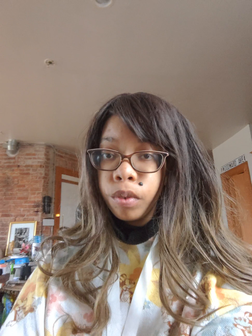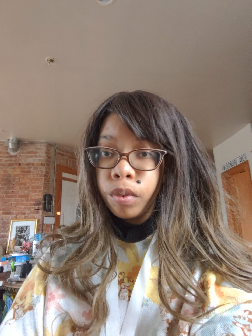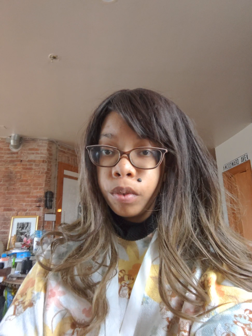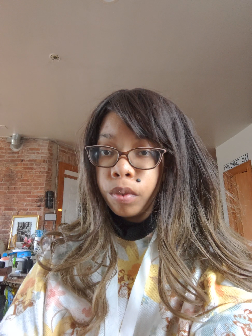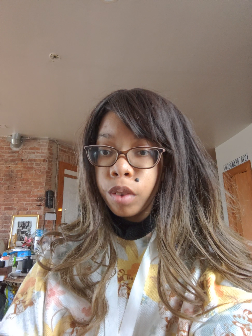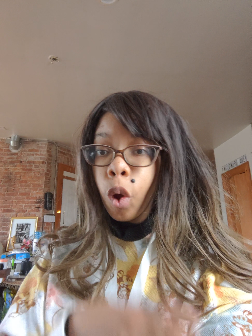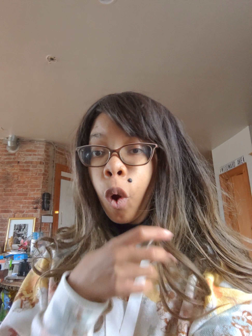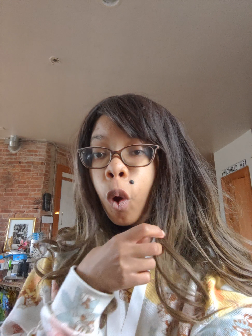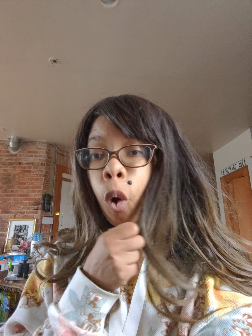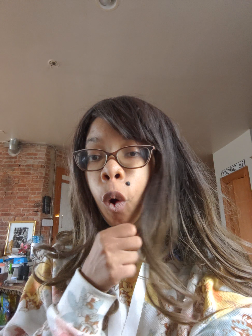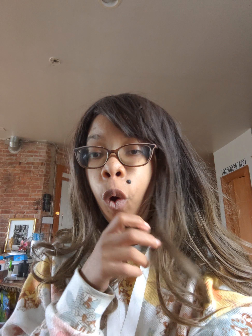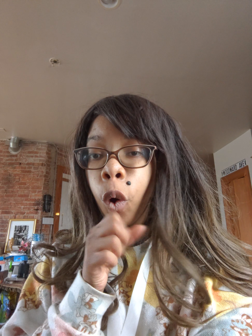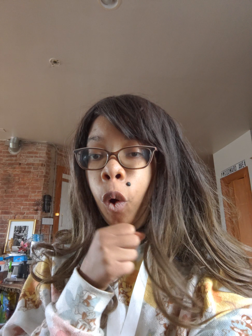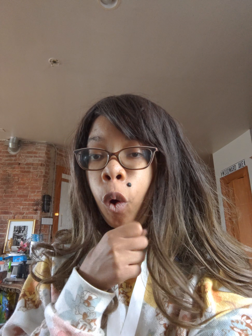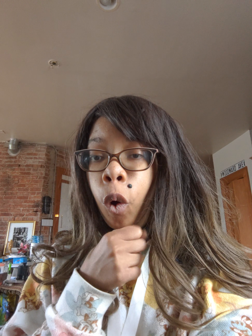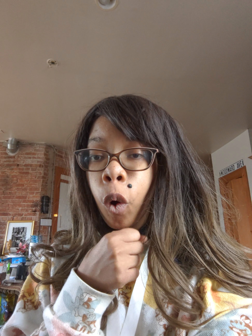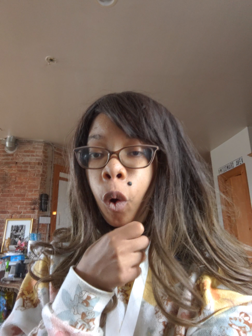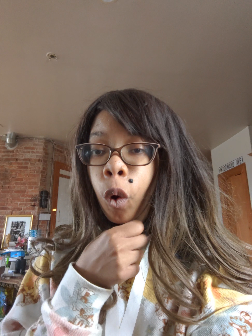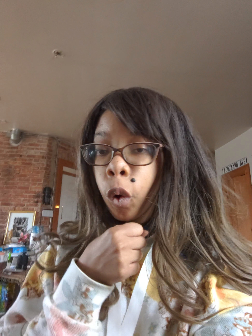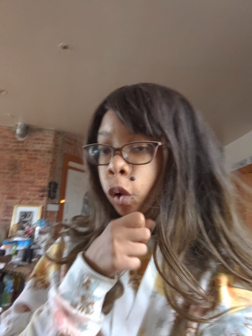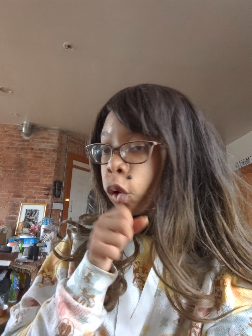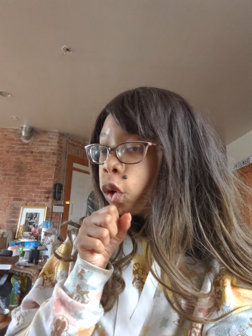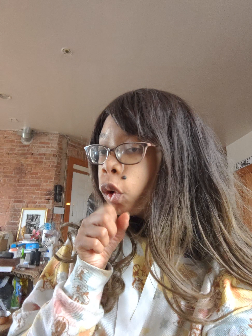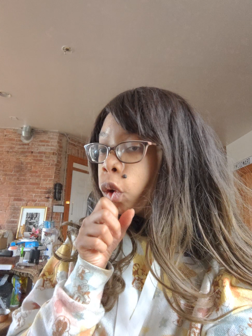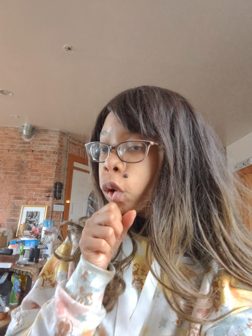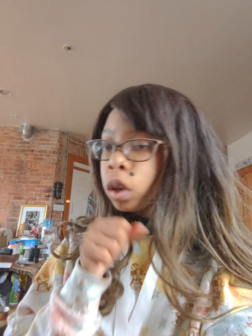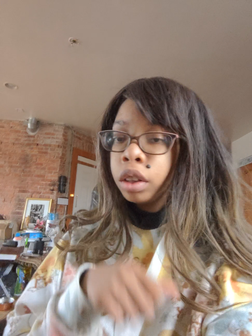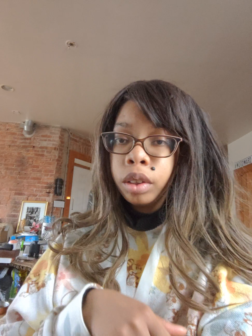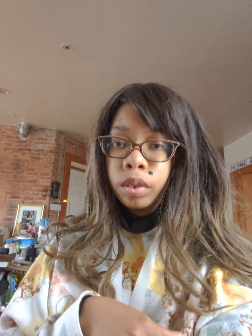orange